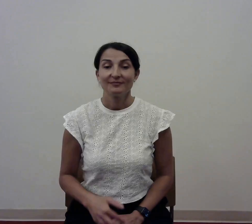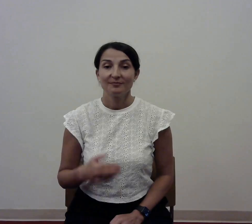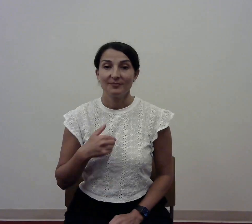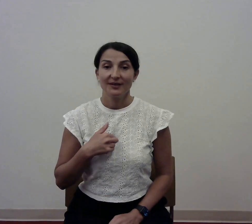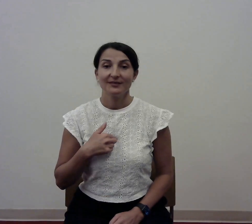mən